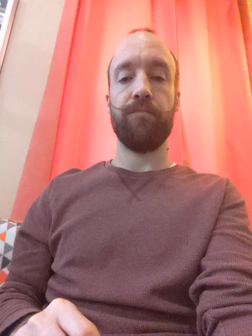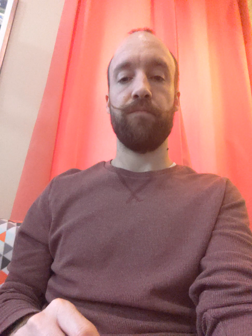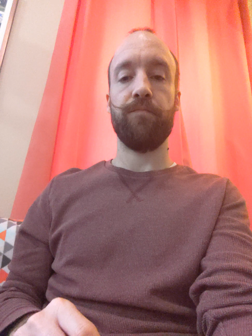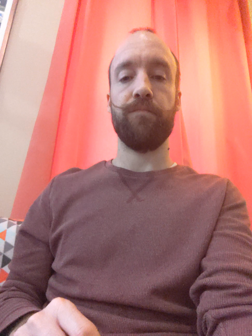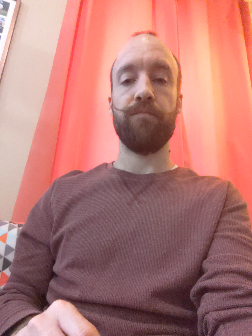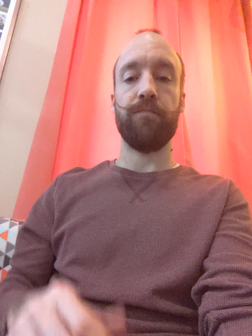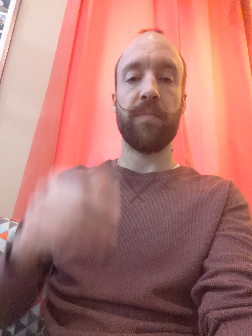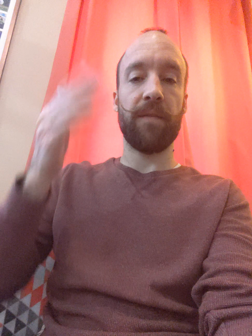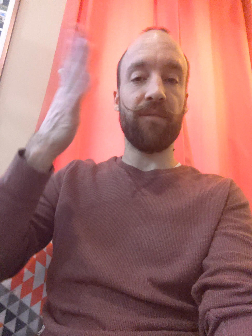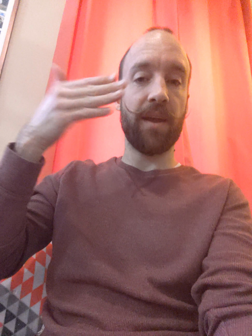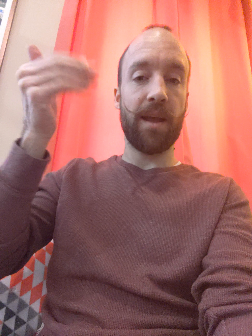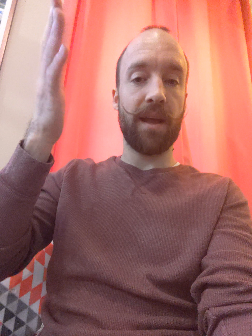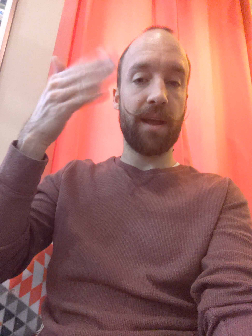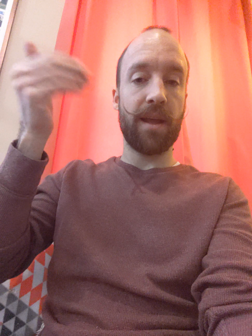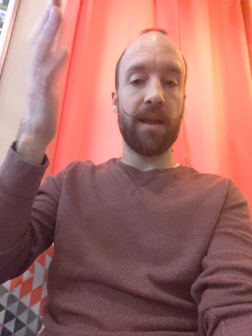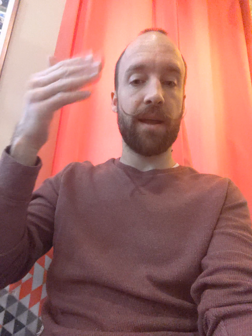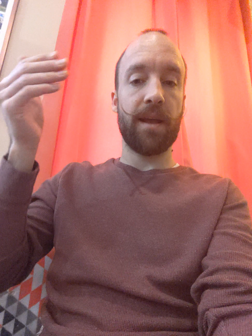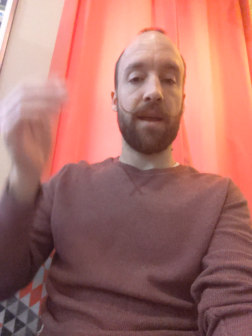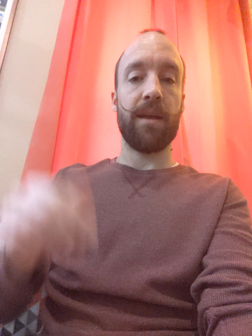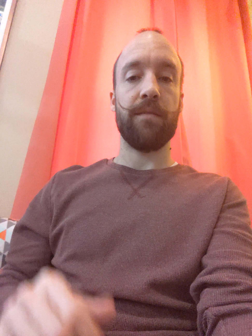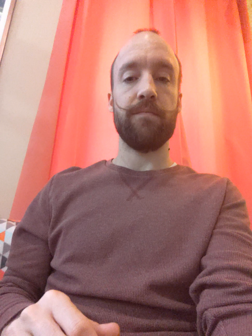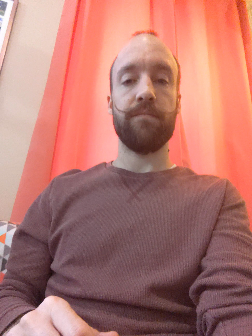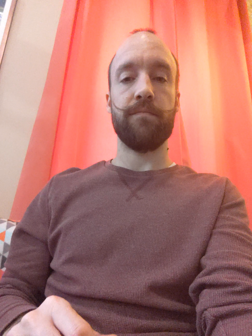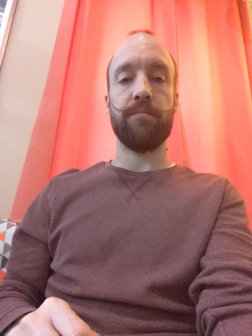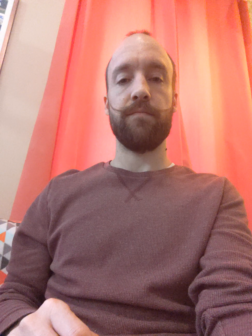flag